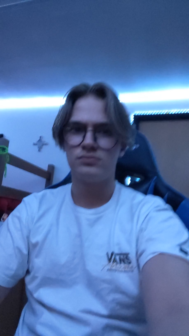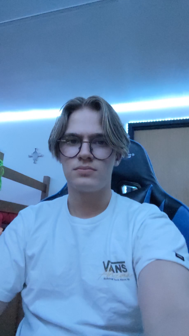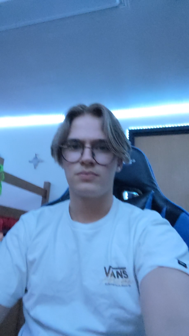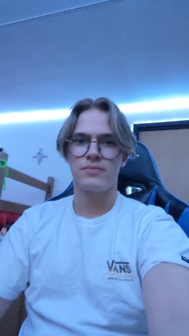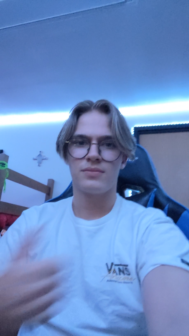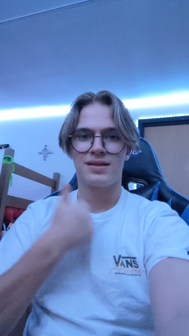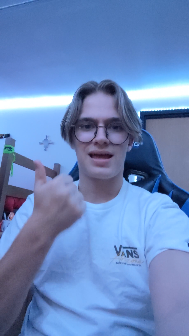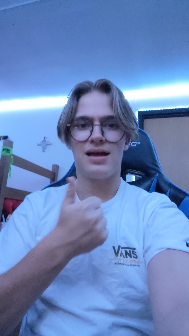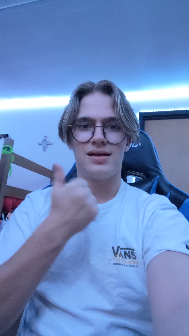chase